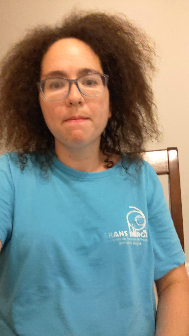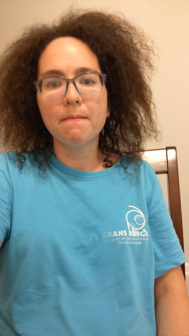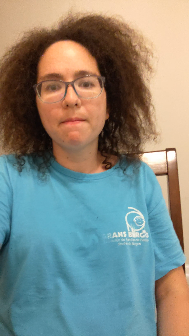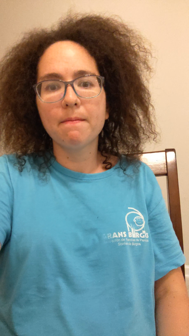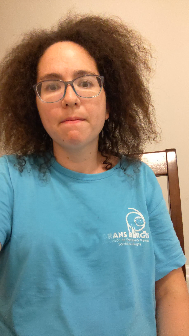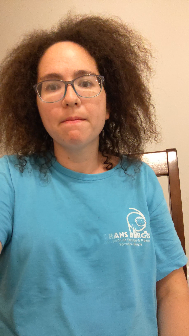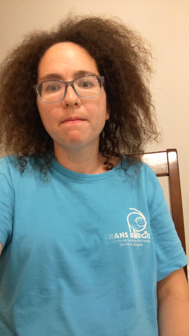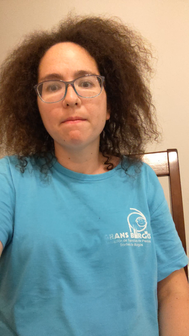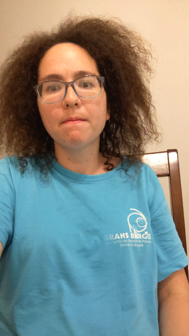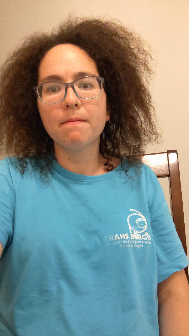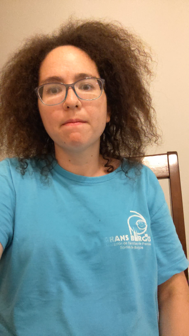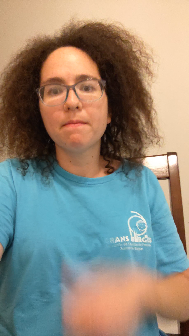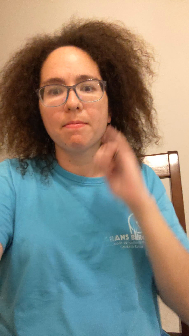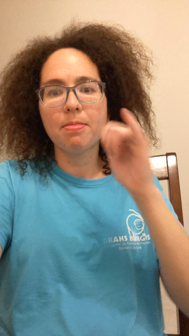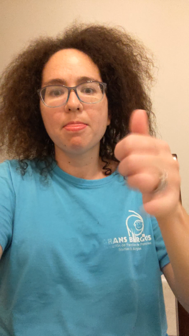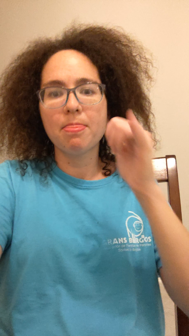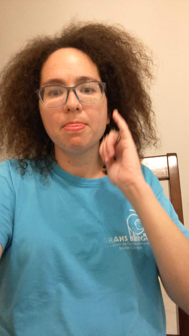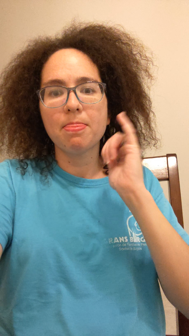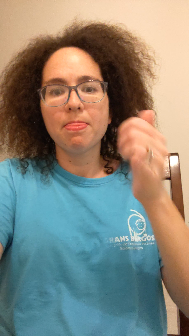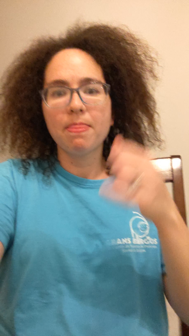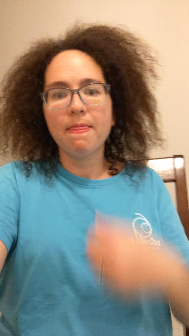rocking chair